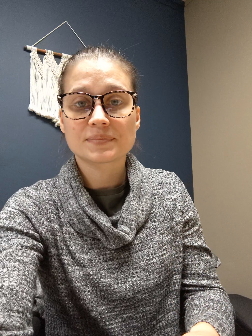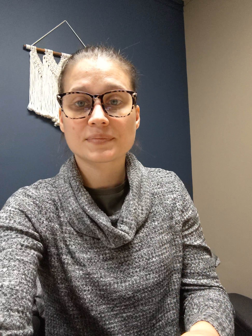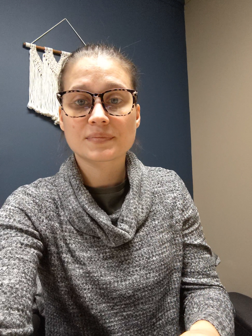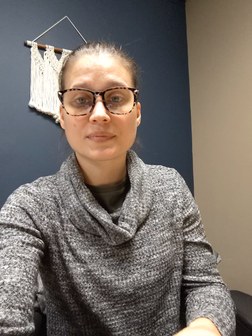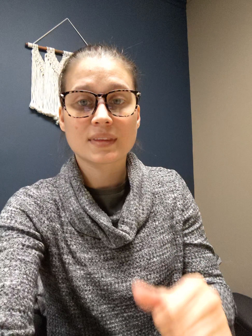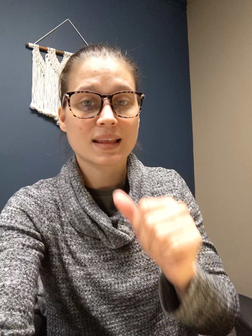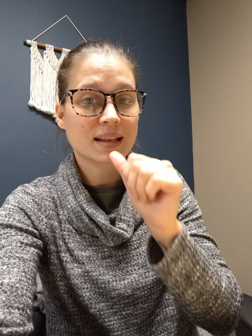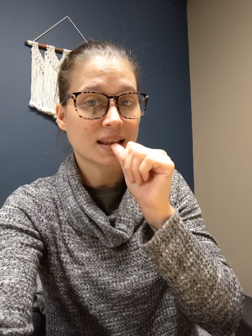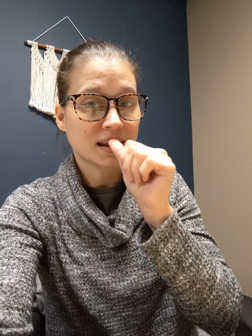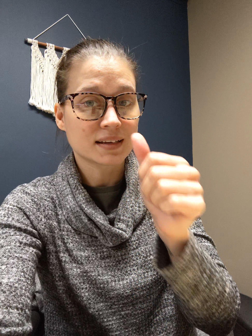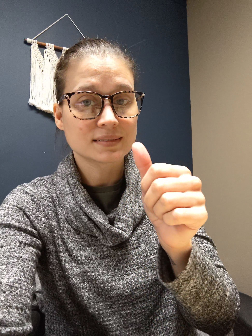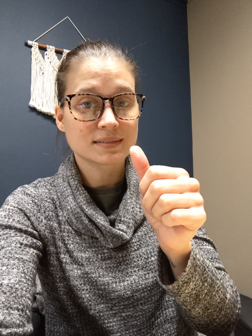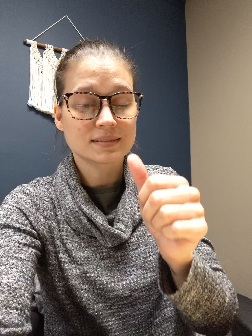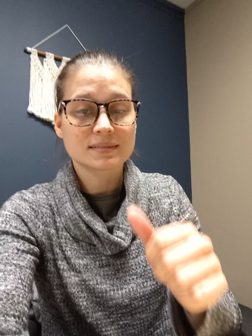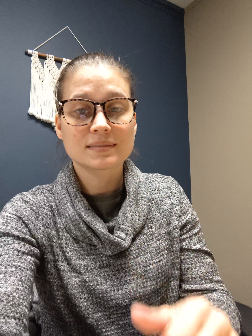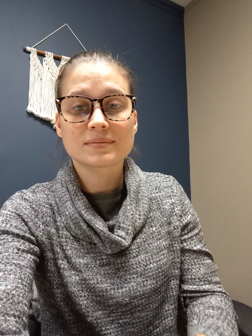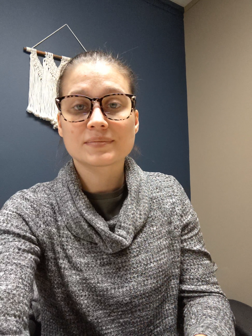nuts